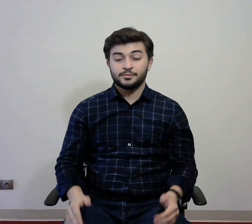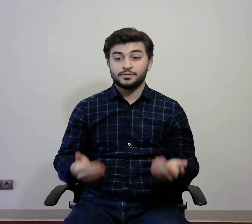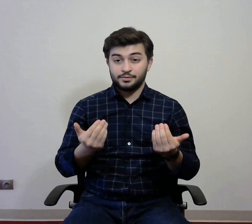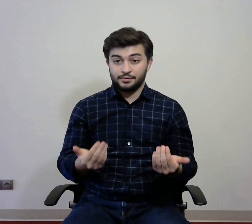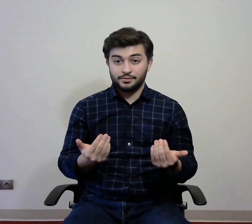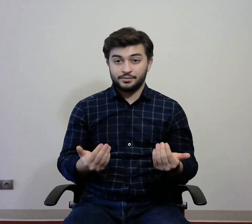indi